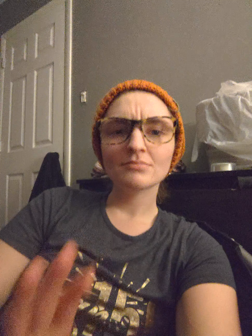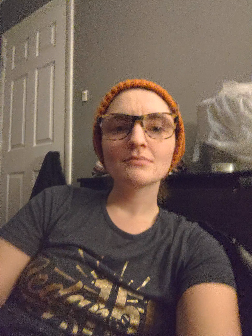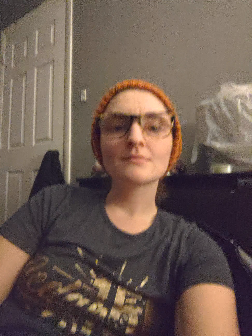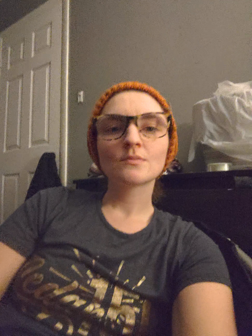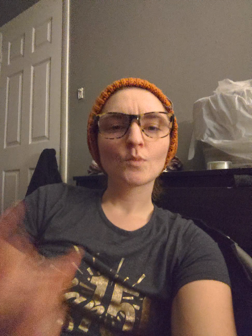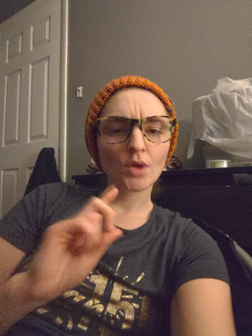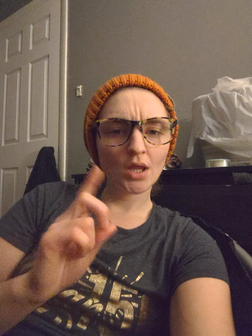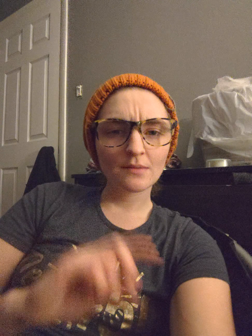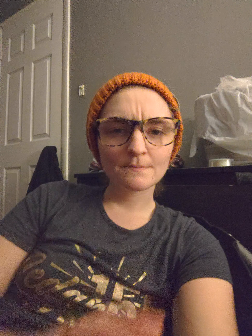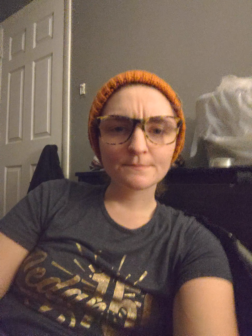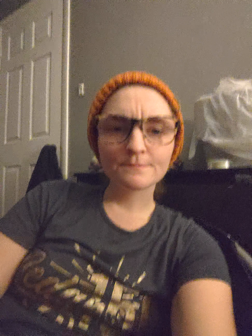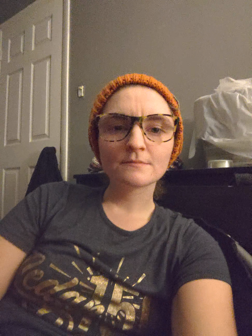where